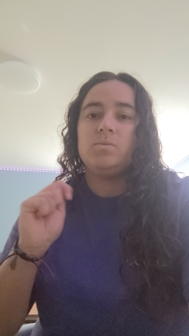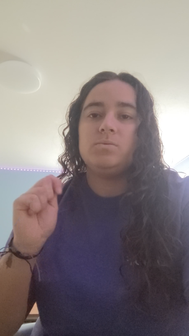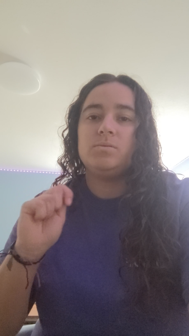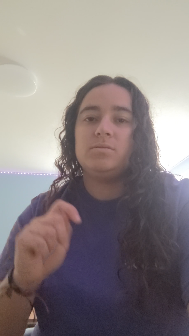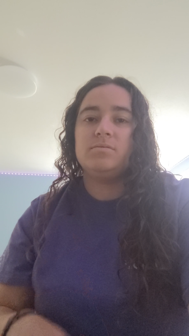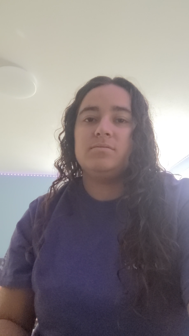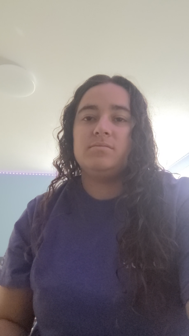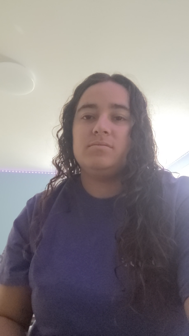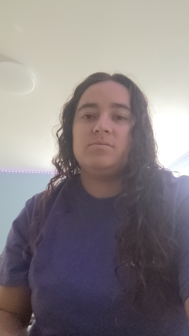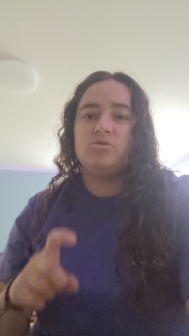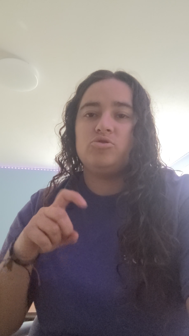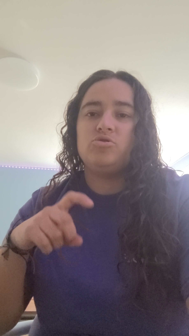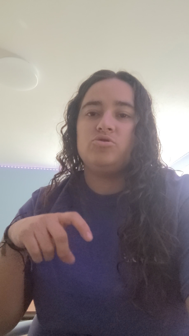should